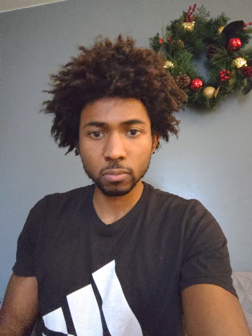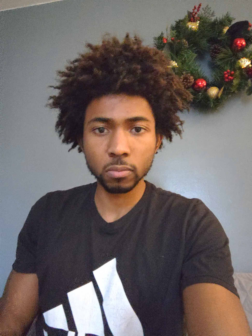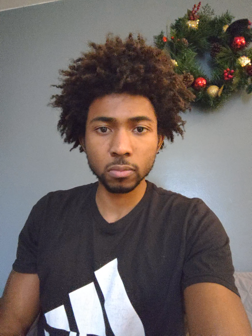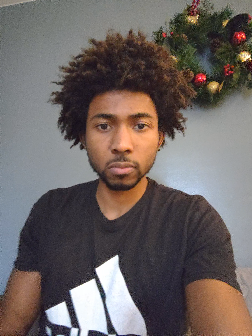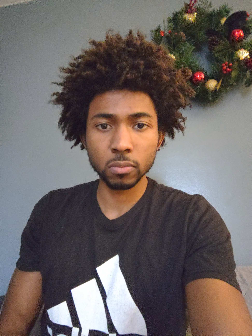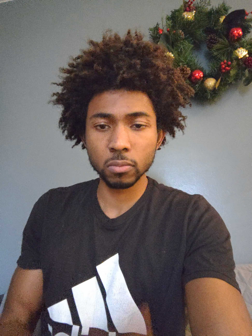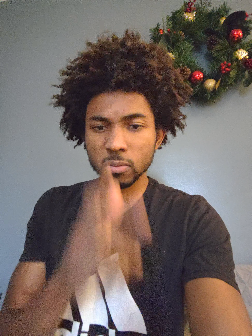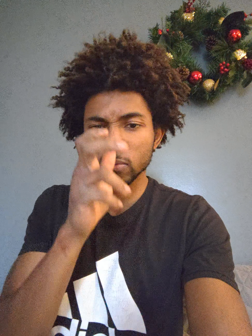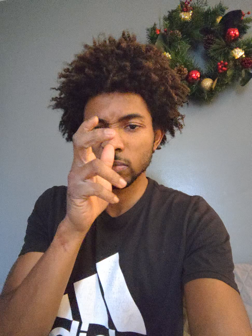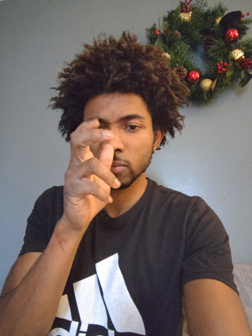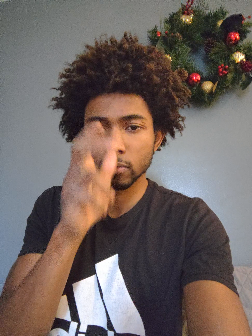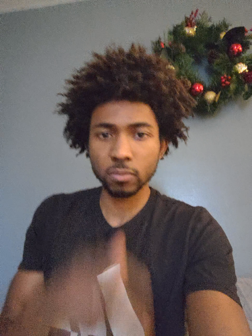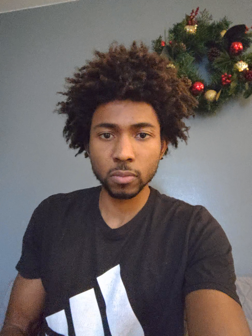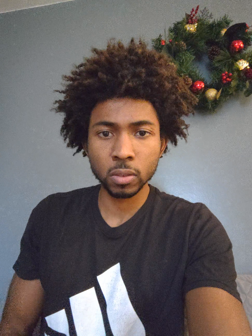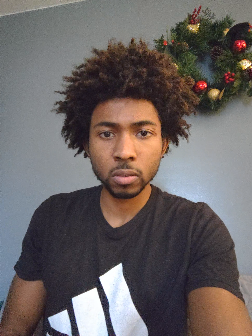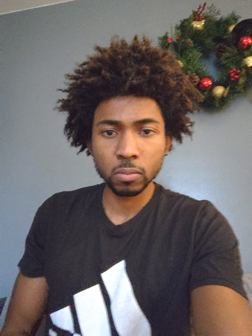bug